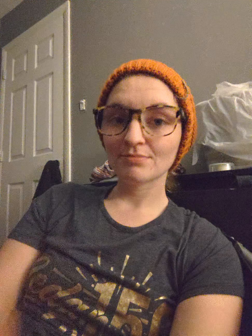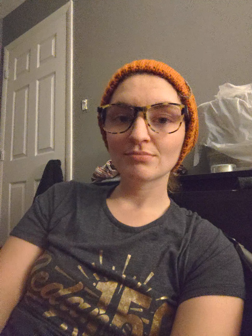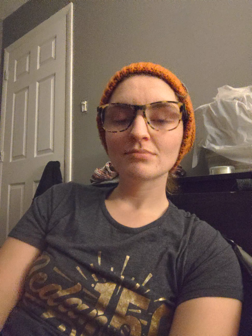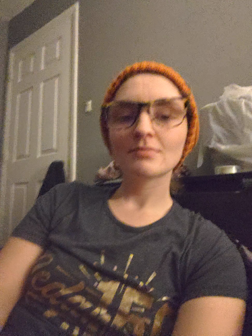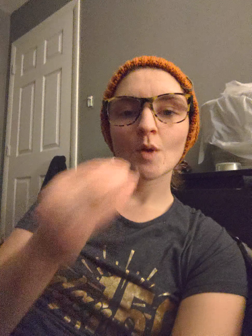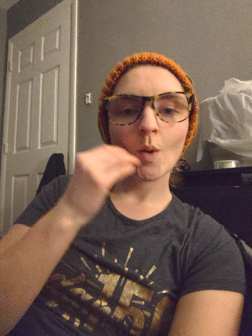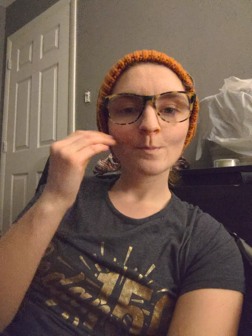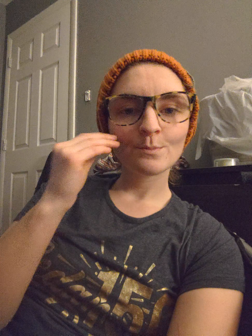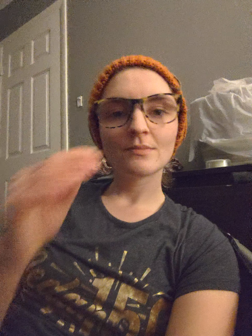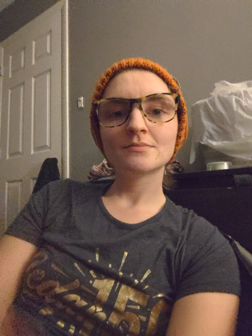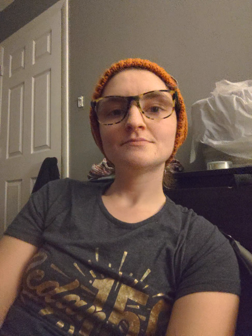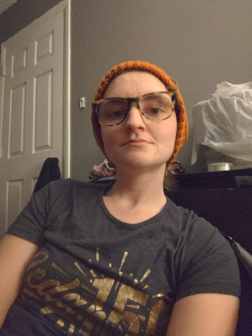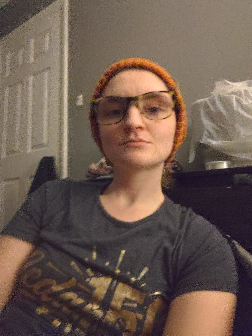home